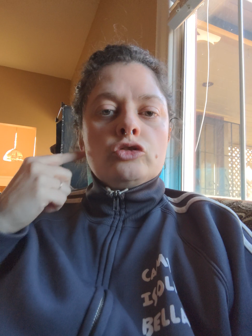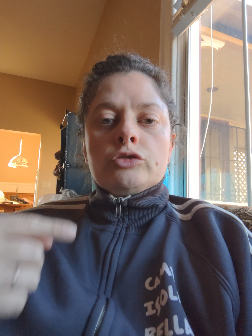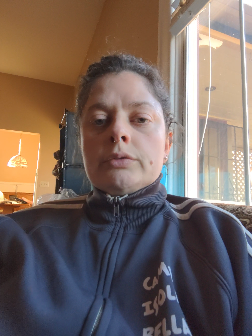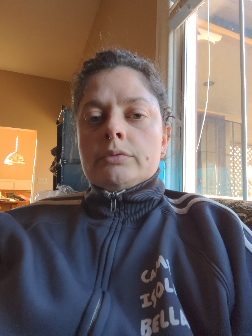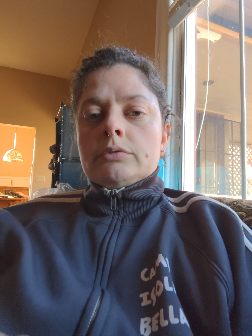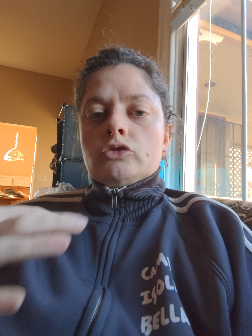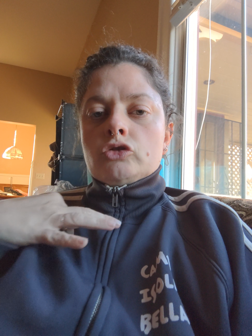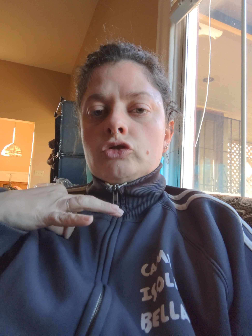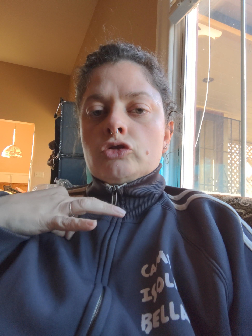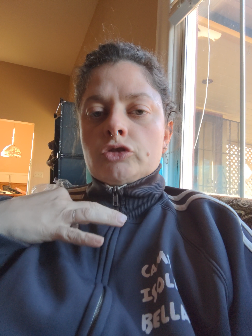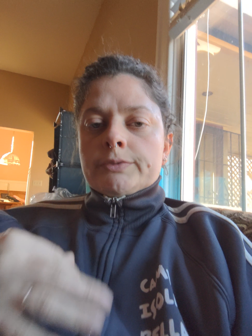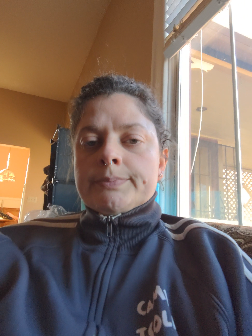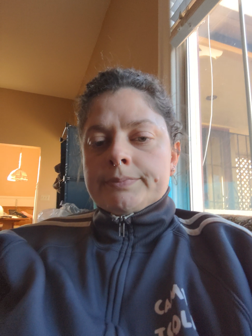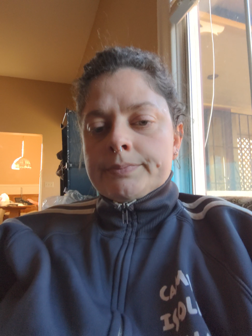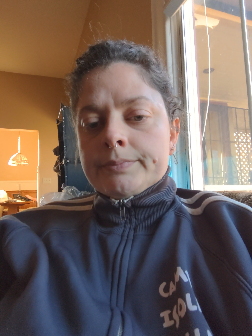shirt